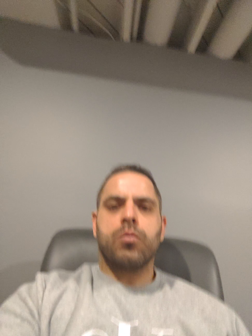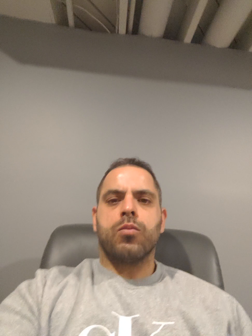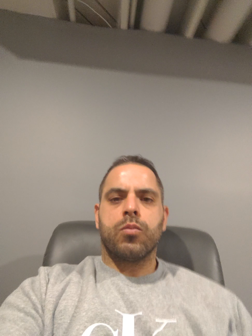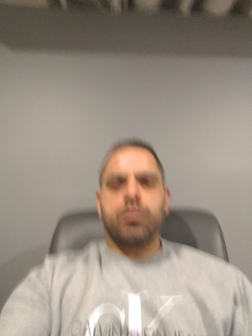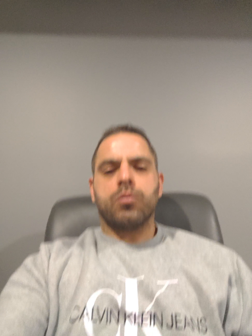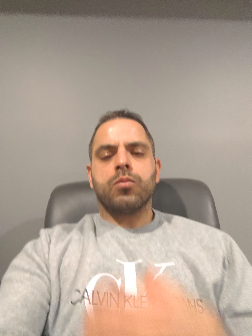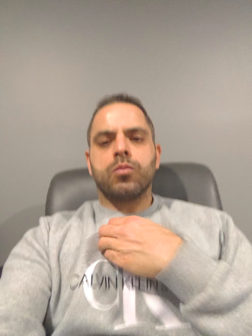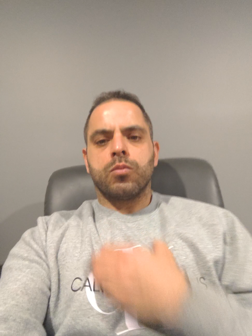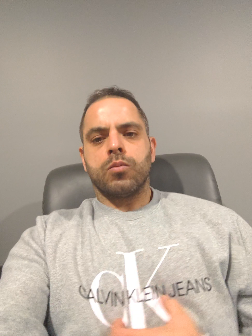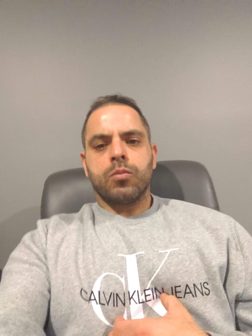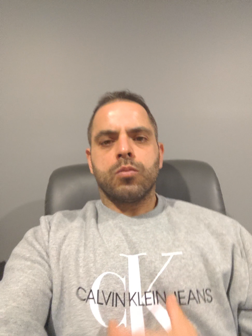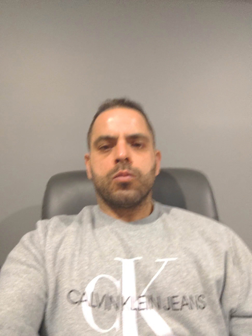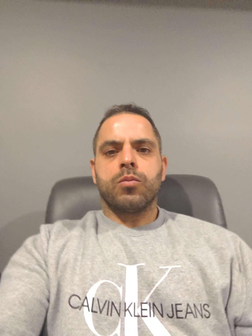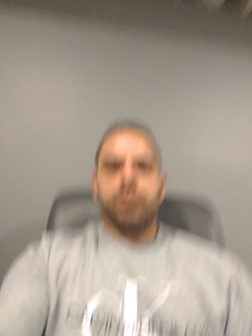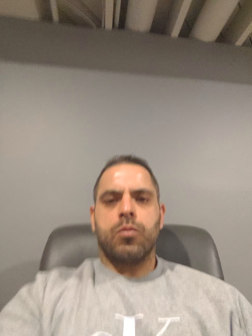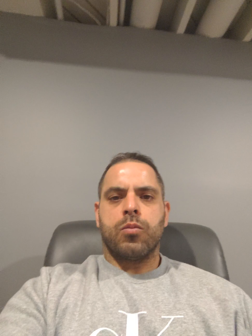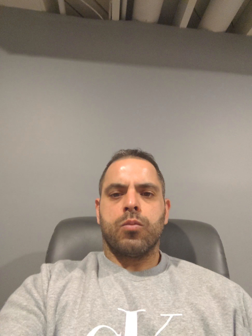hungry